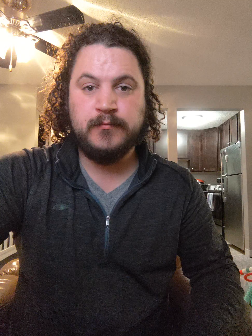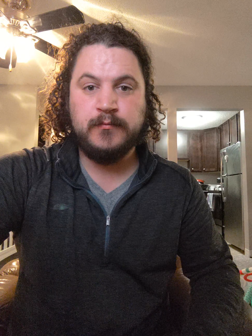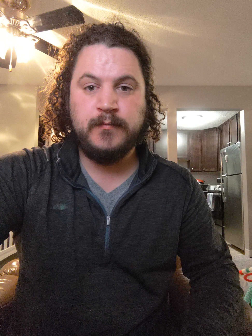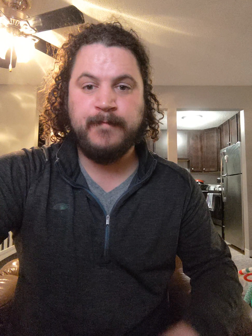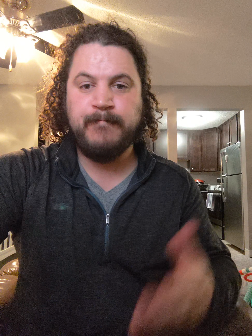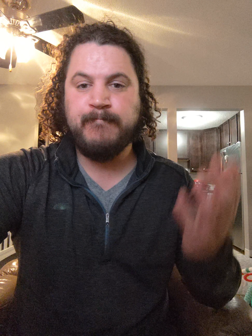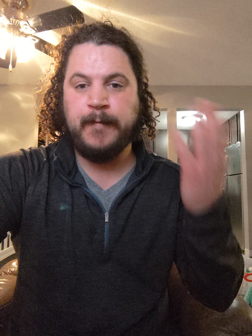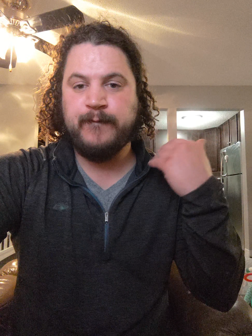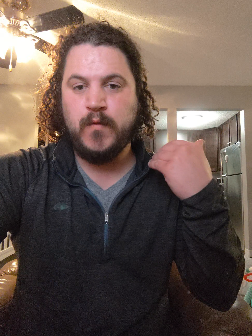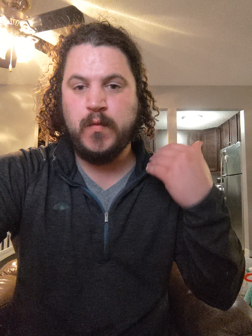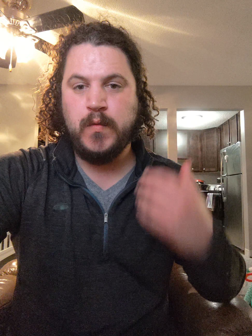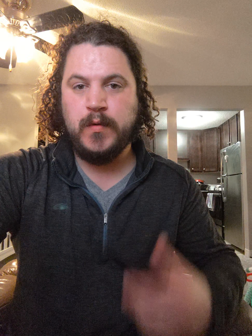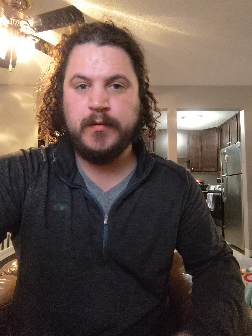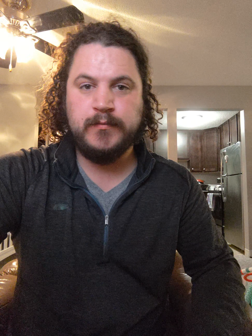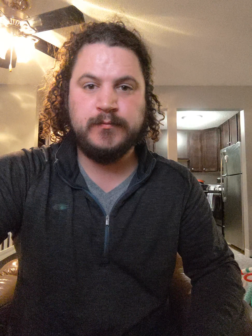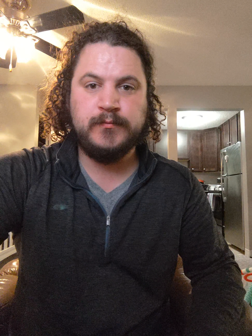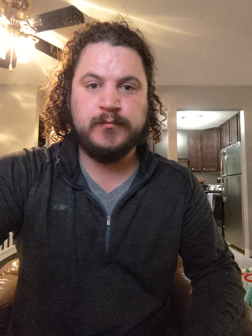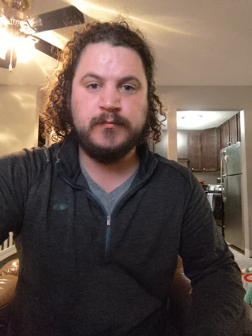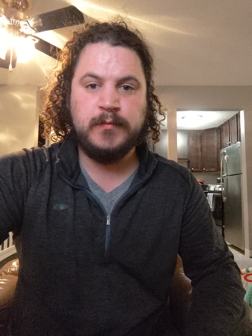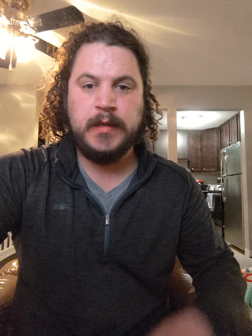before